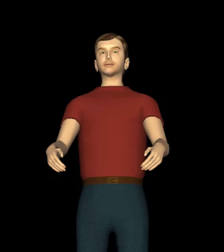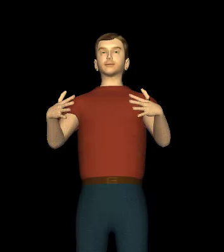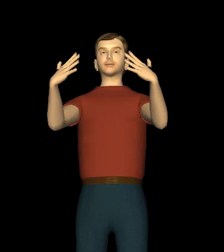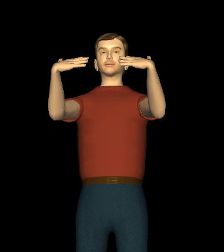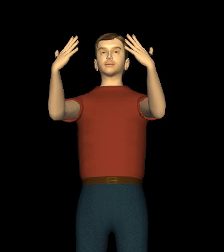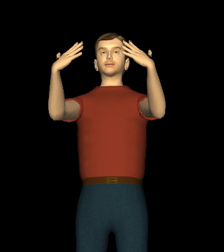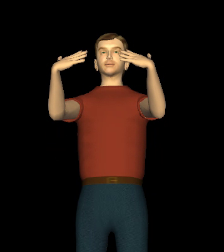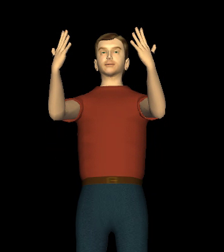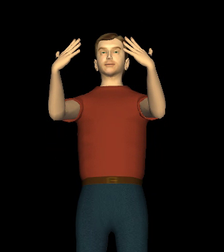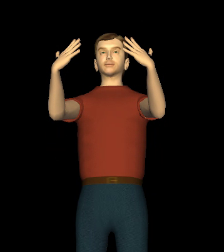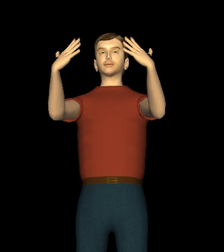هواء